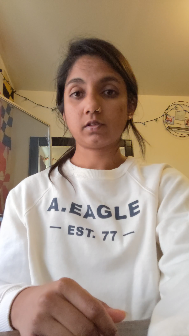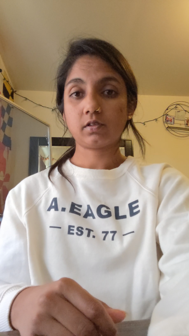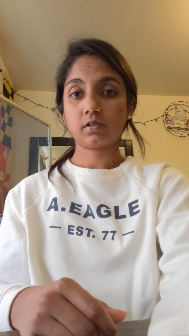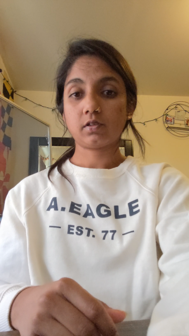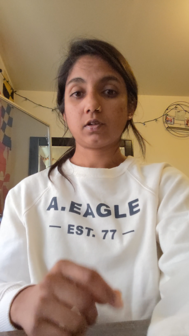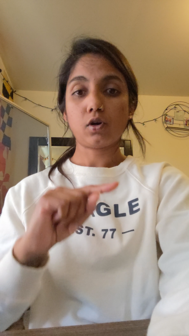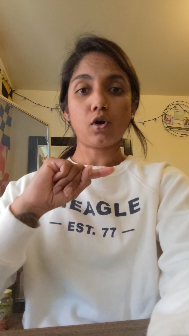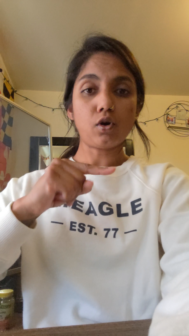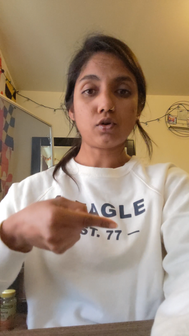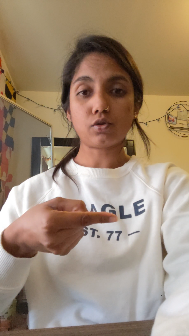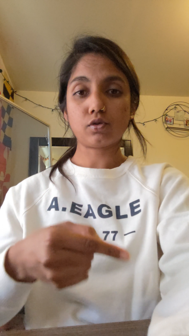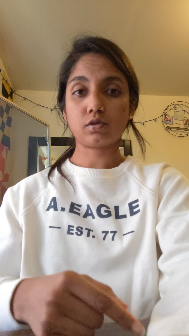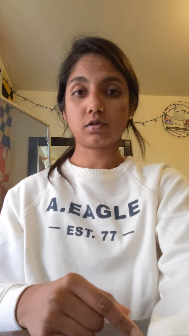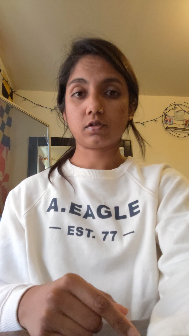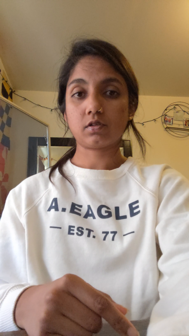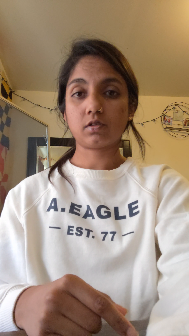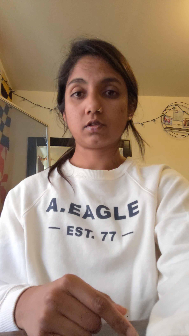hurt